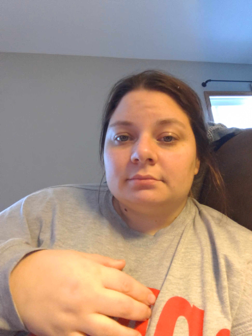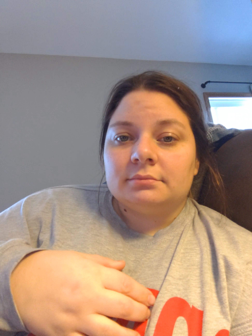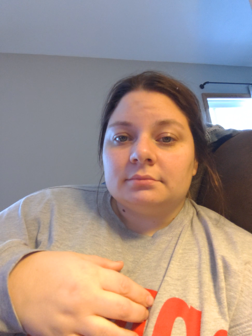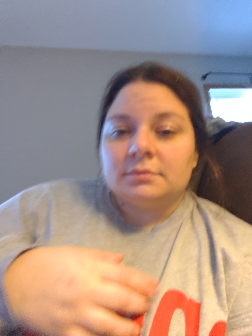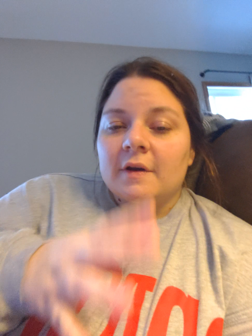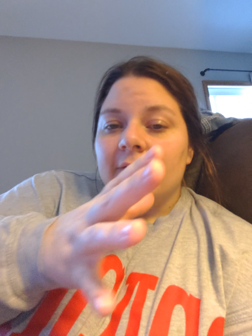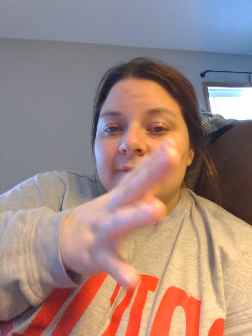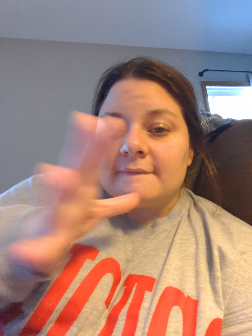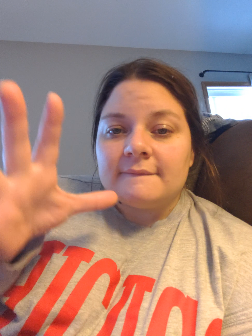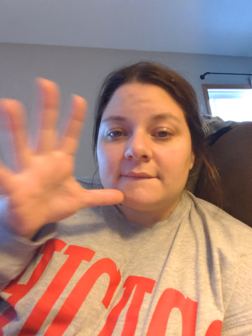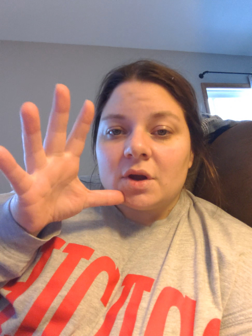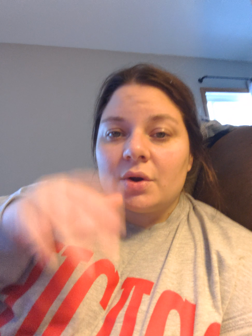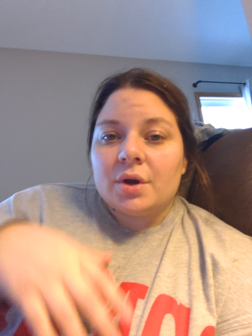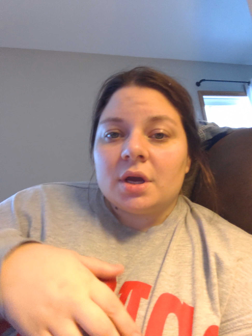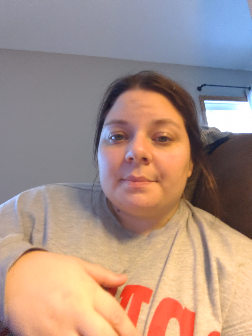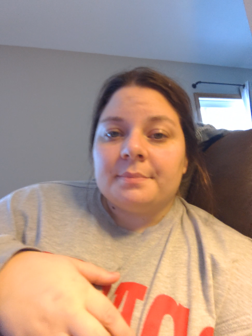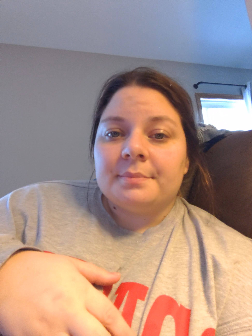farm